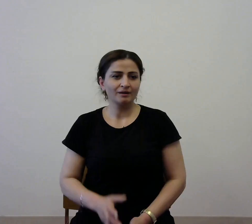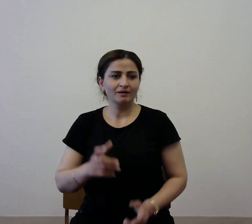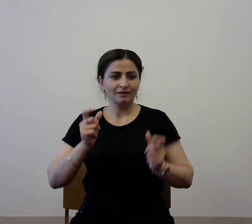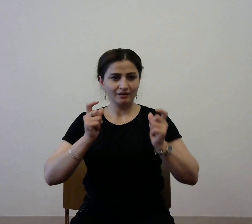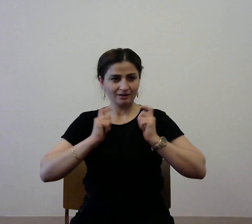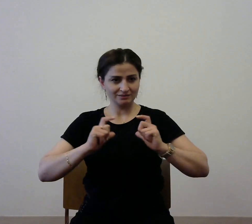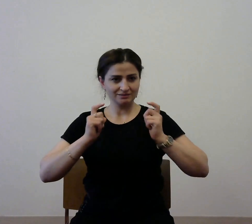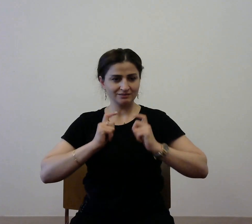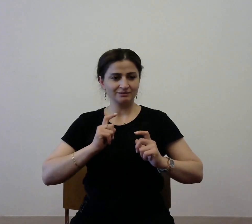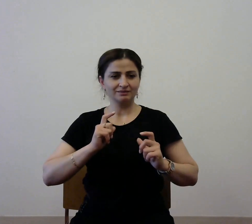köynək